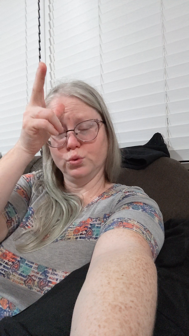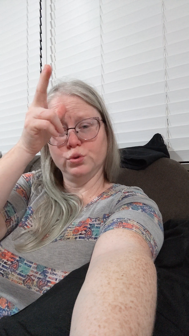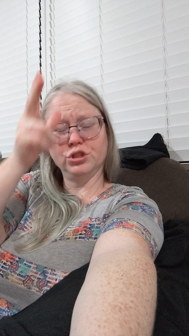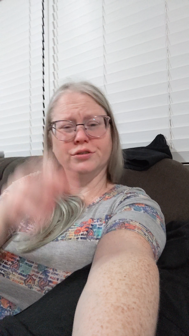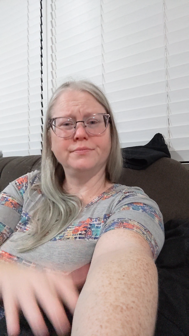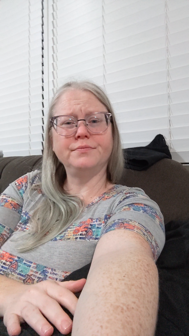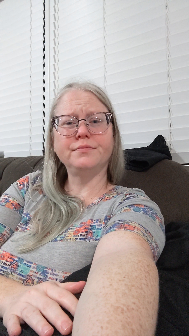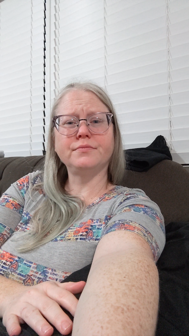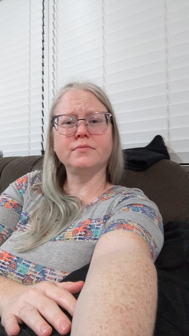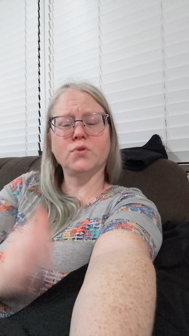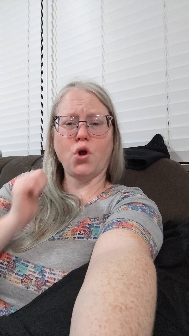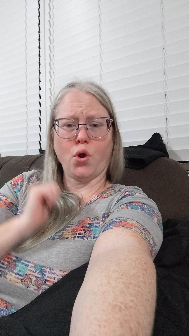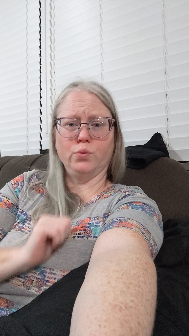coats